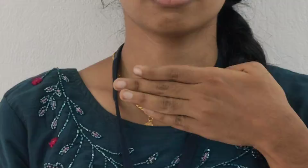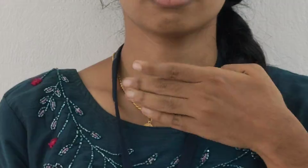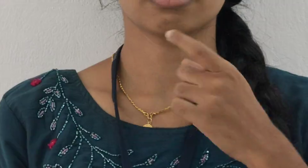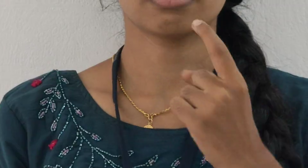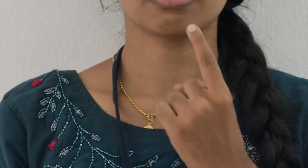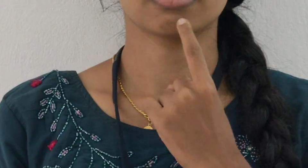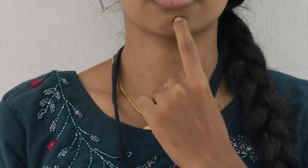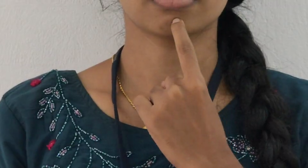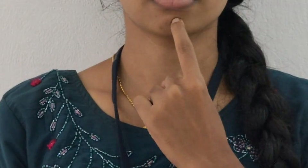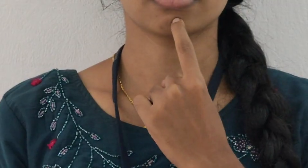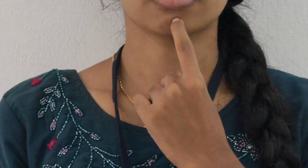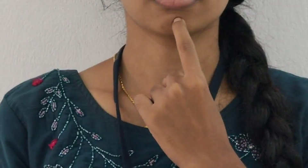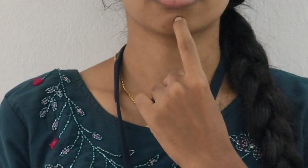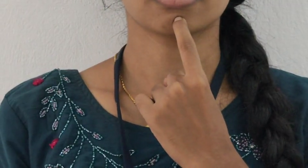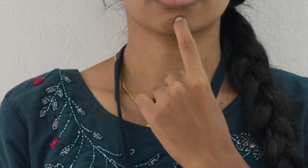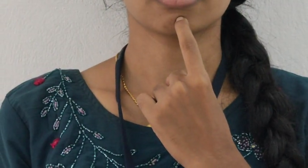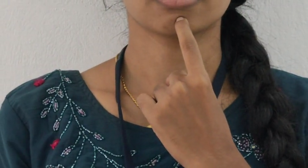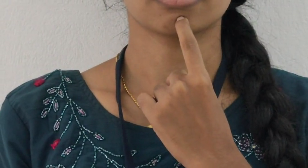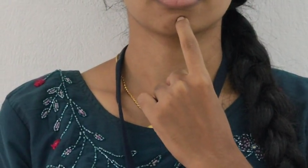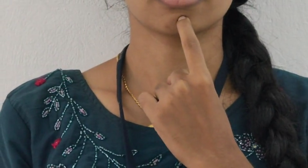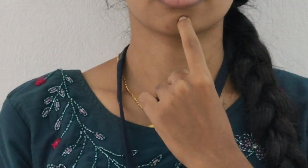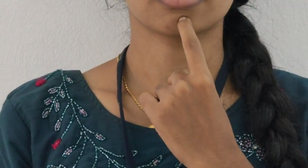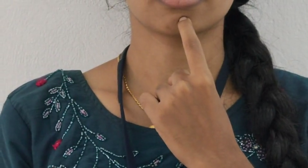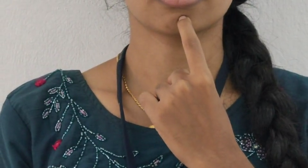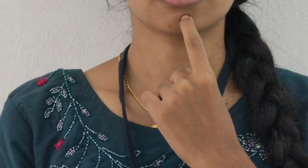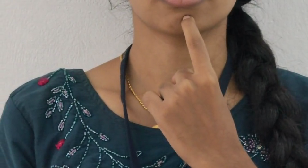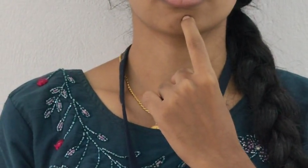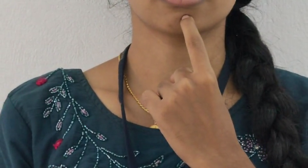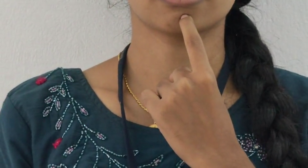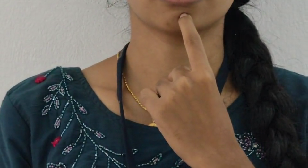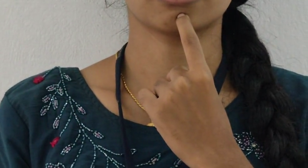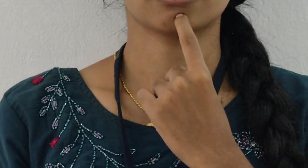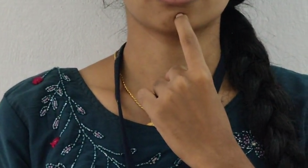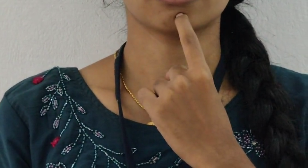അം